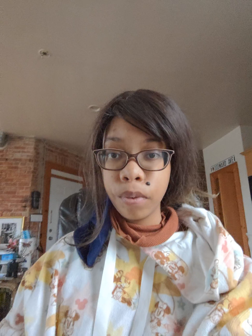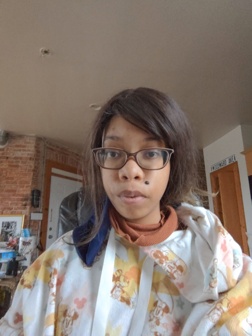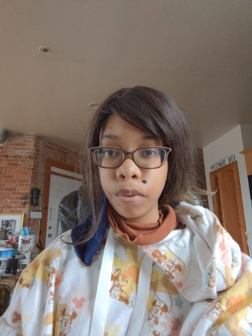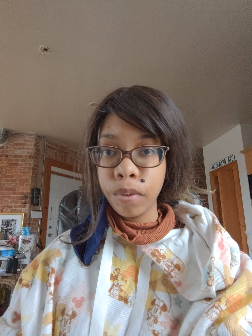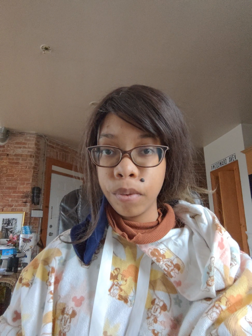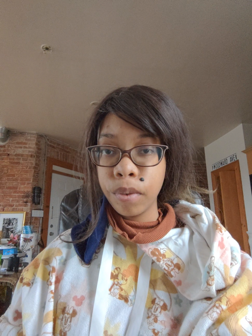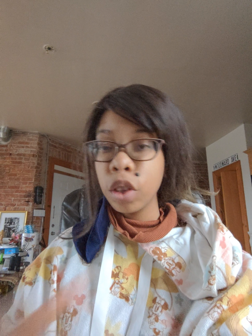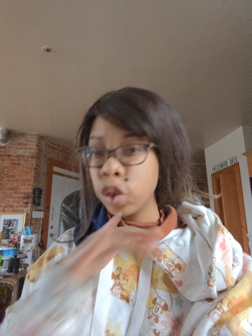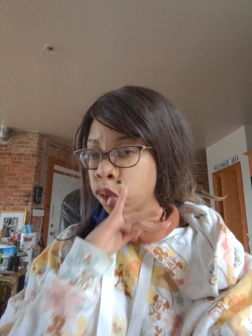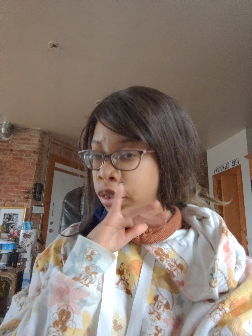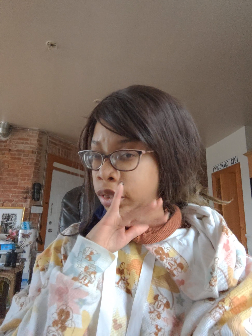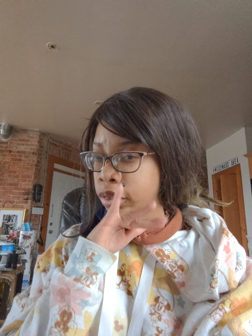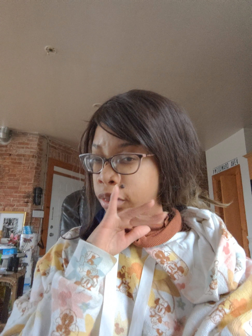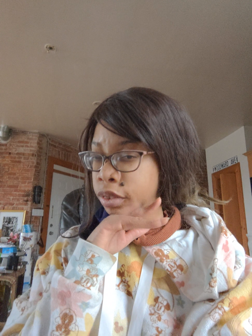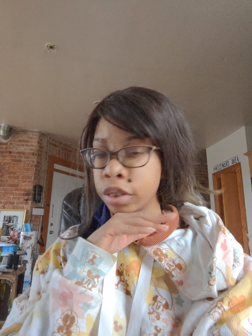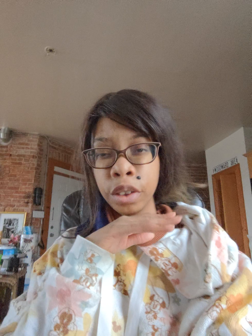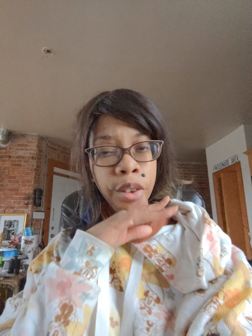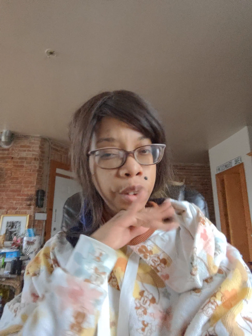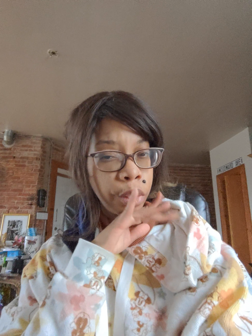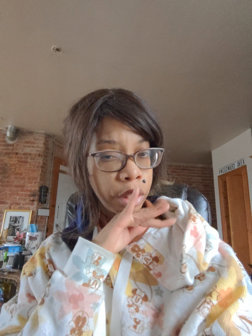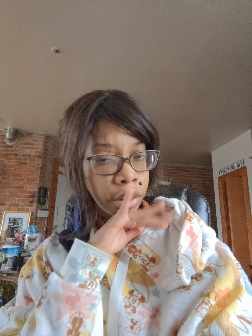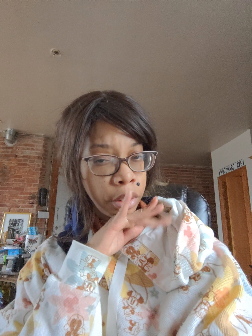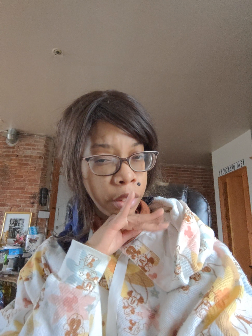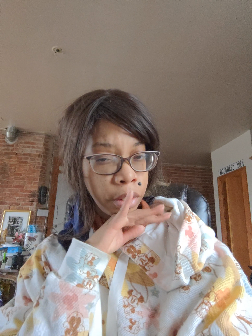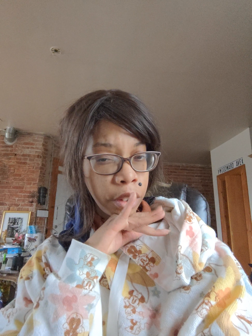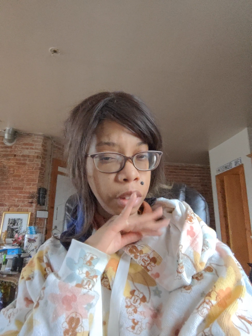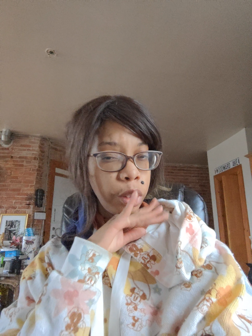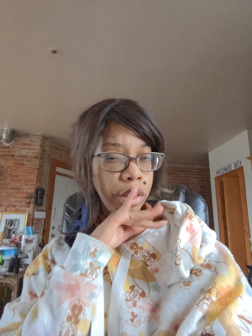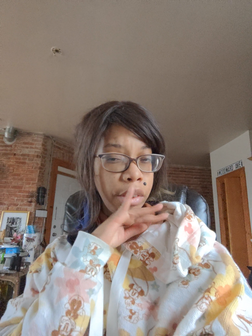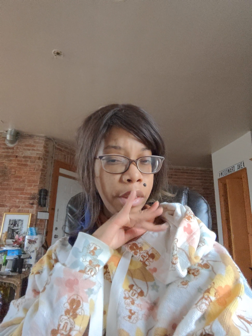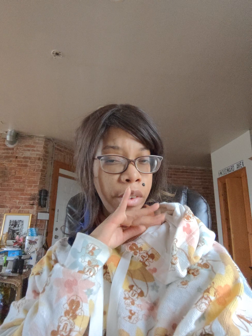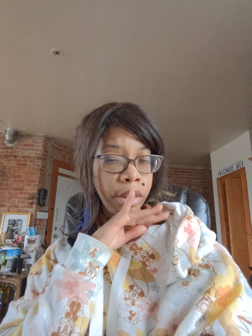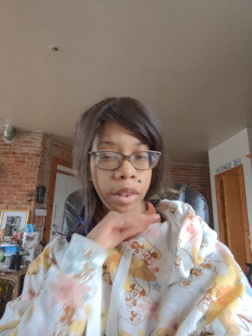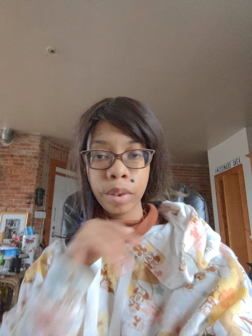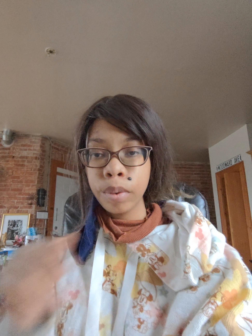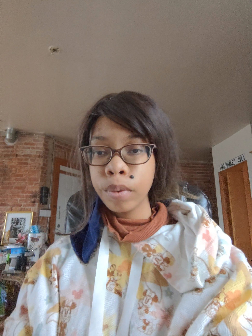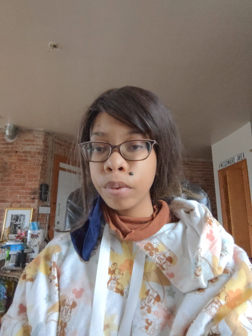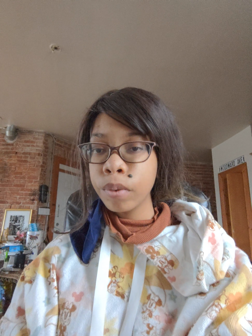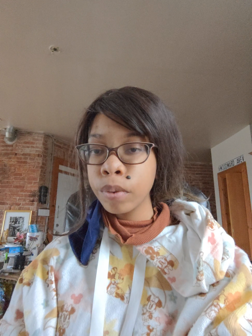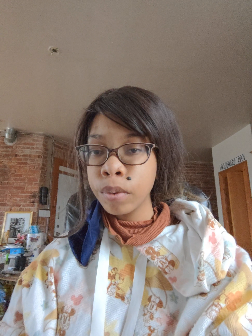dirty